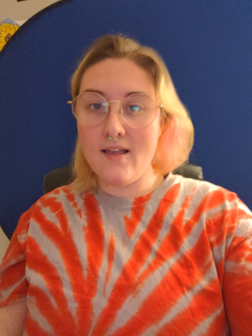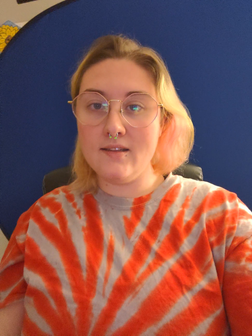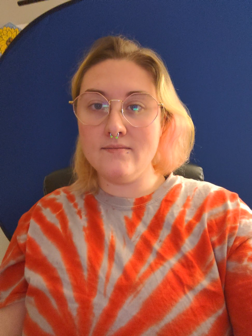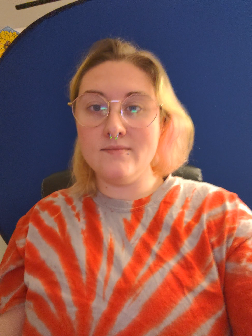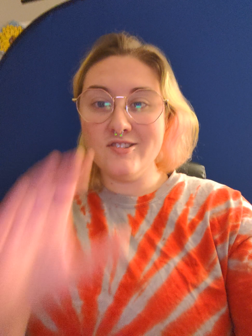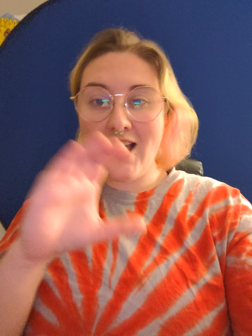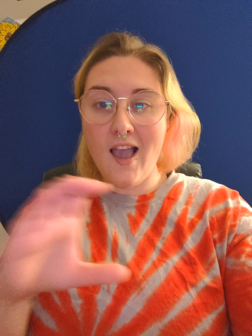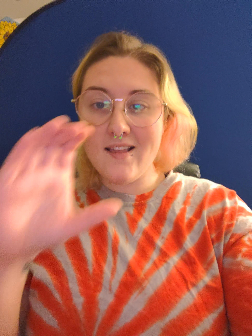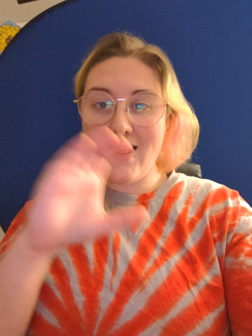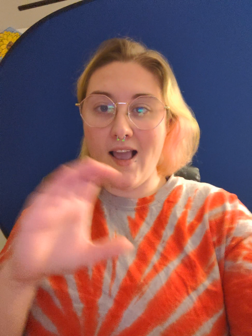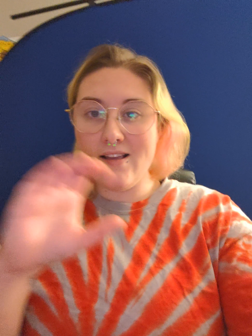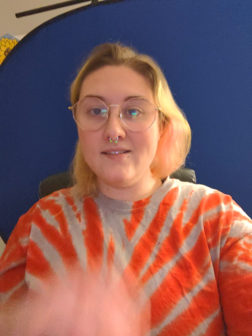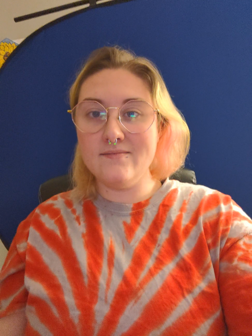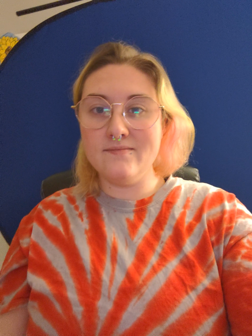chocolate